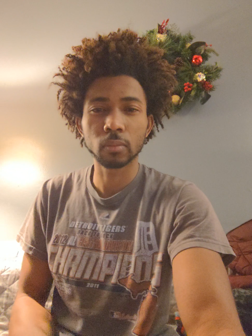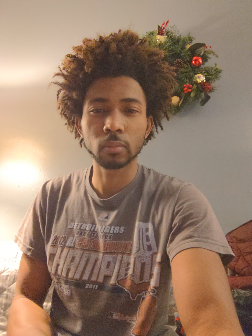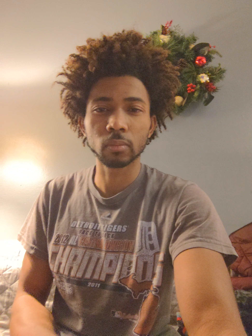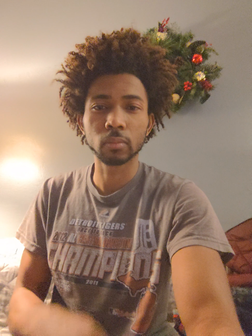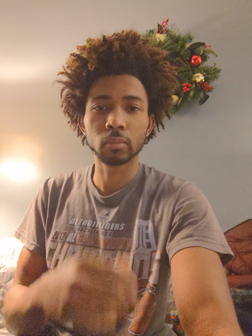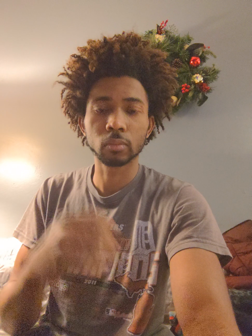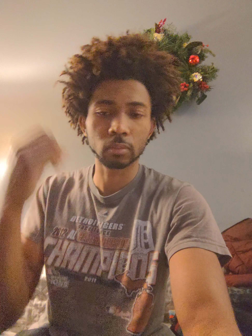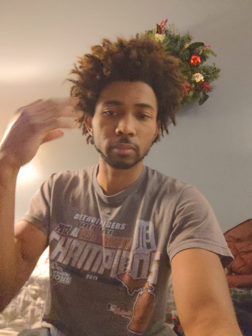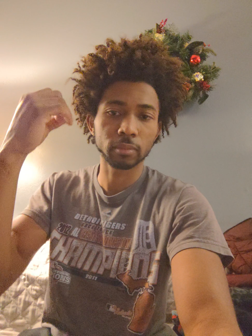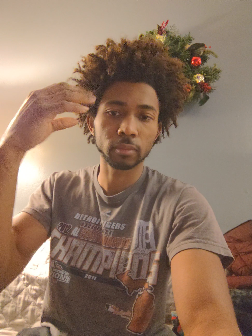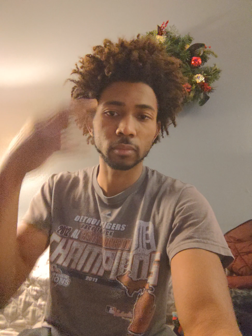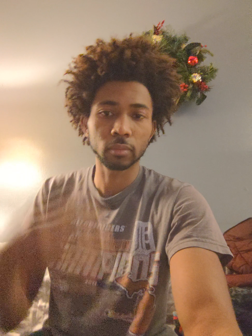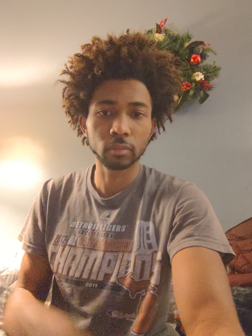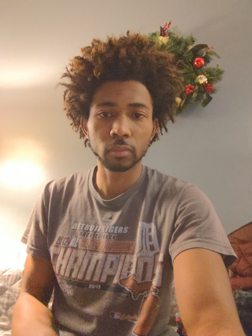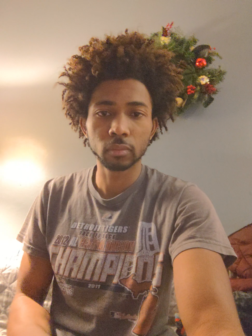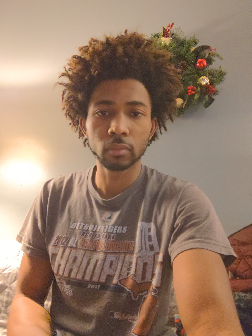shower